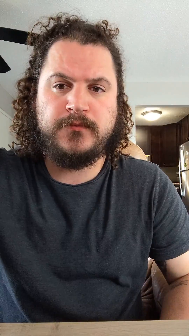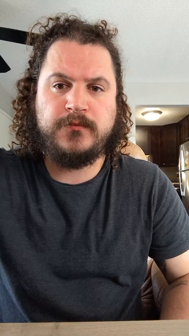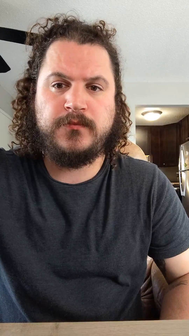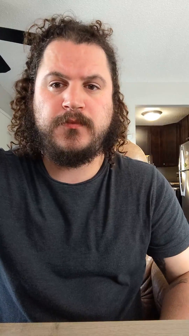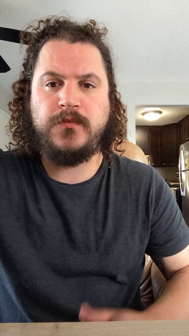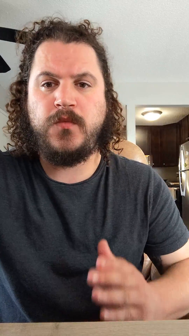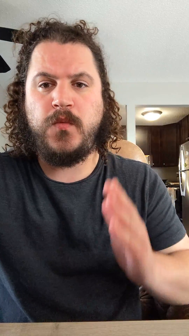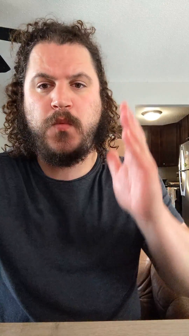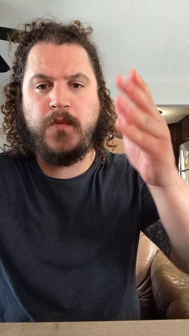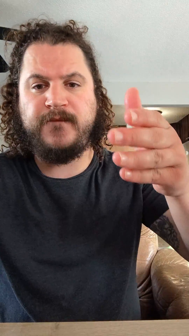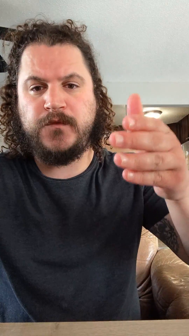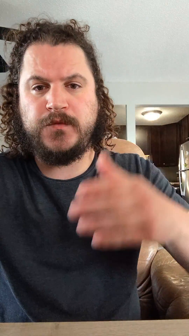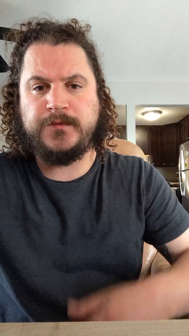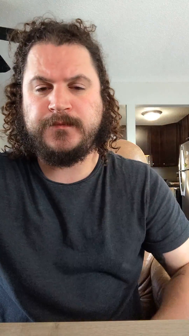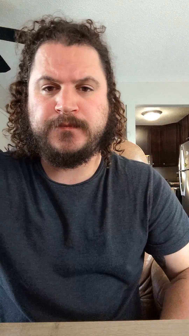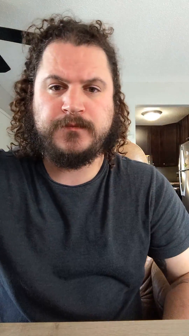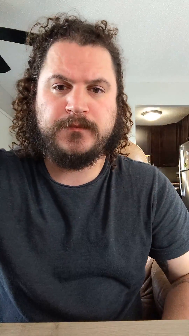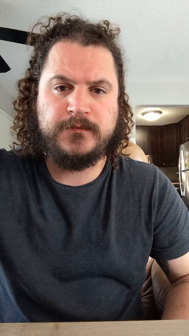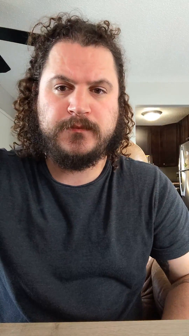over